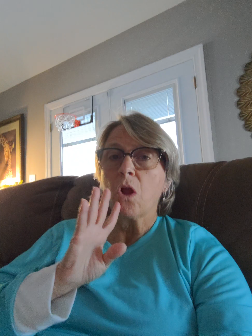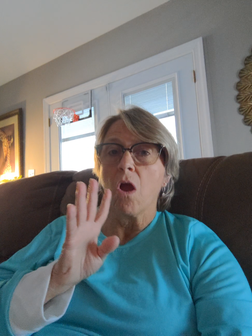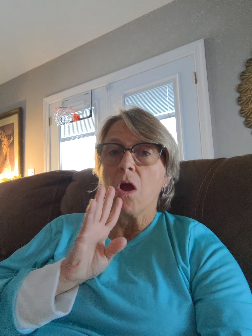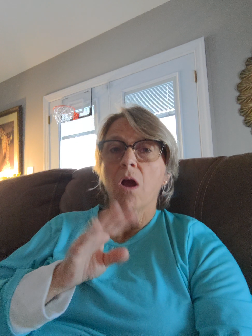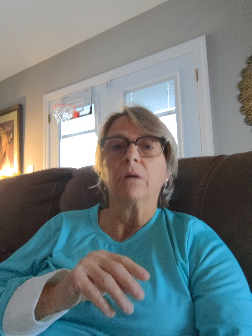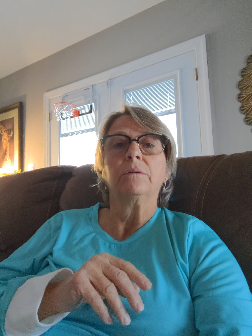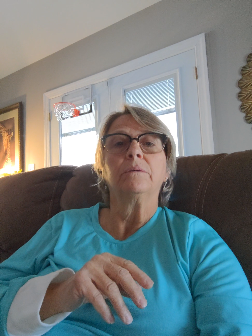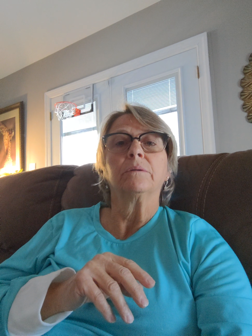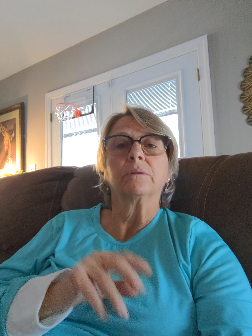talk